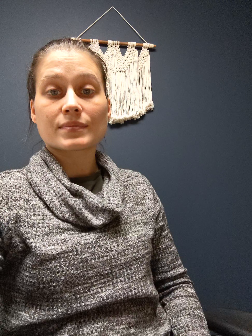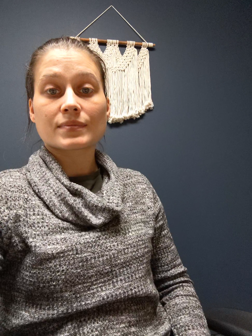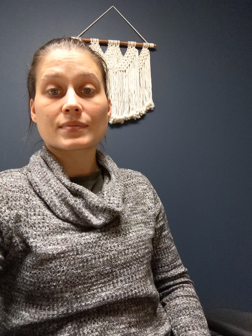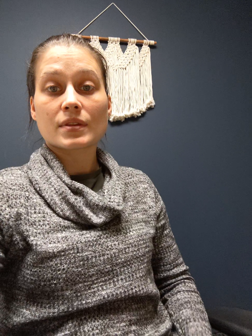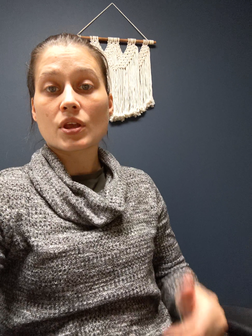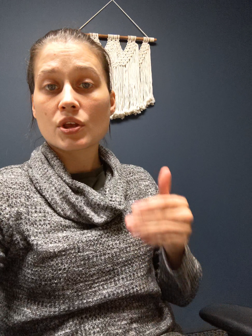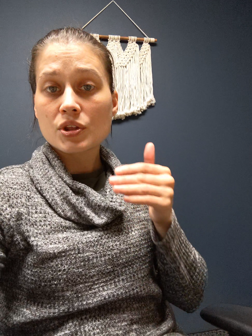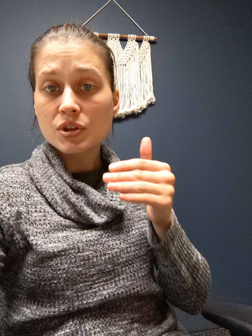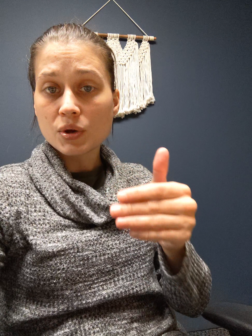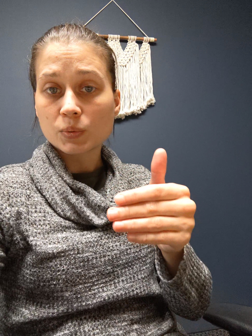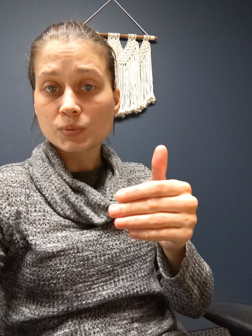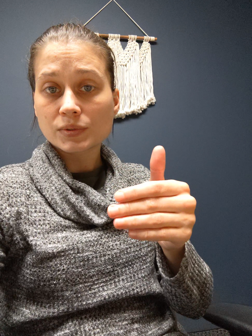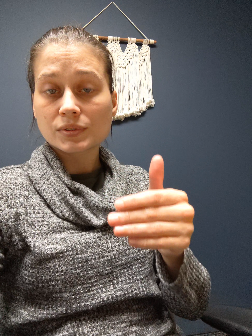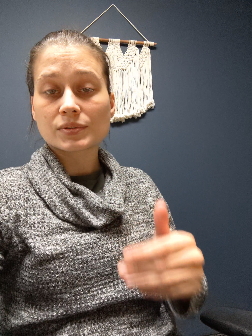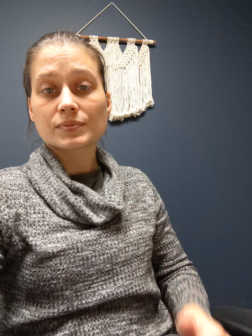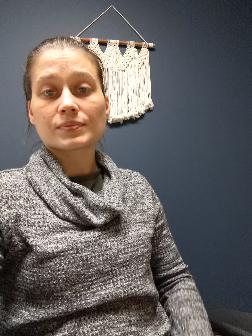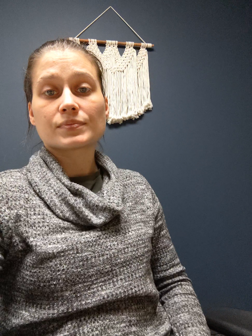close